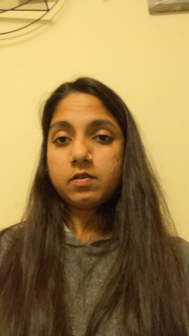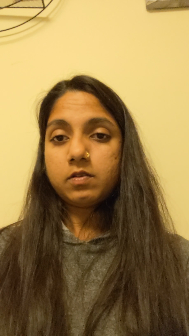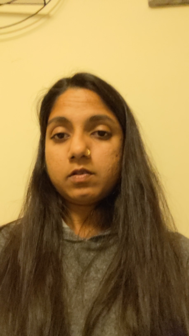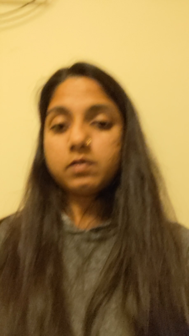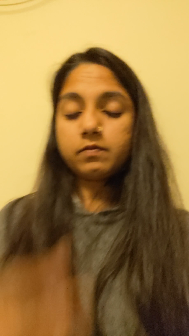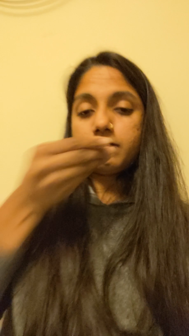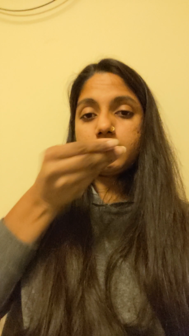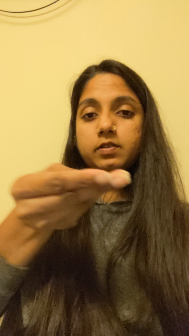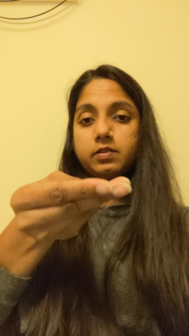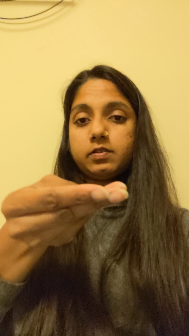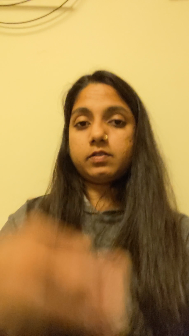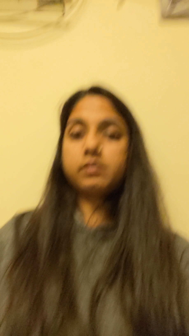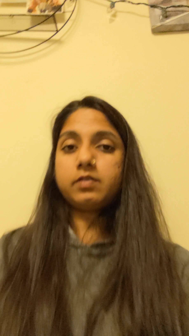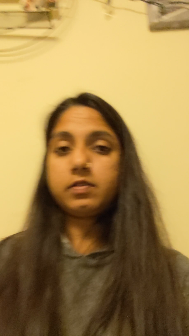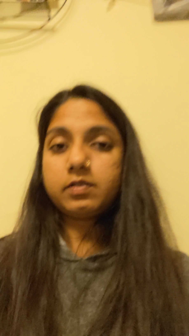feed